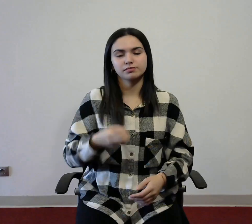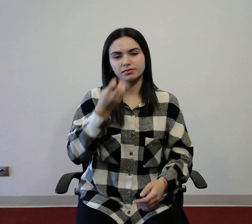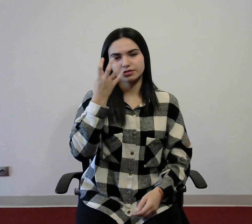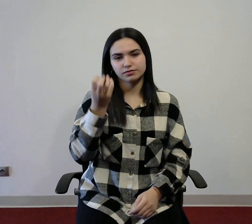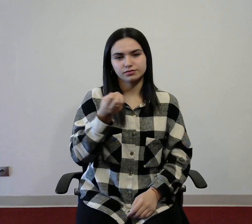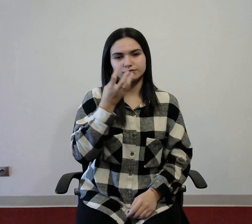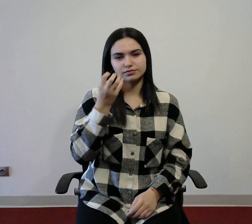bakı